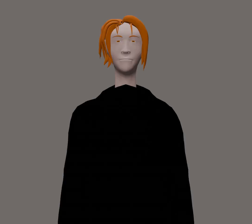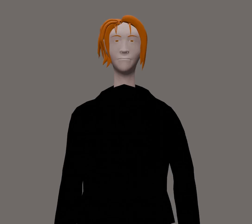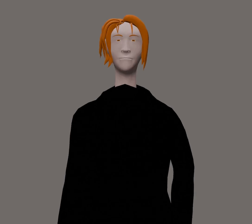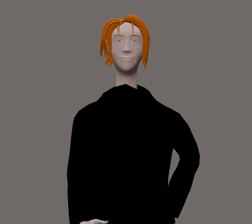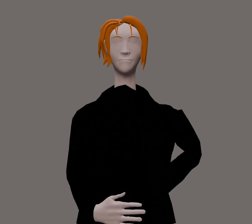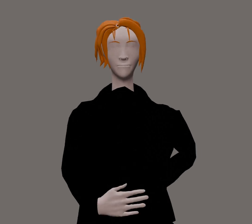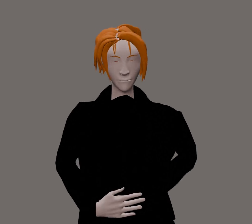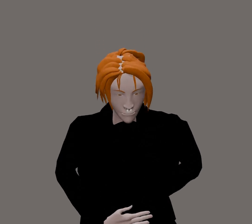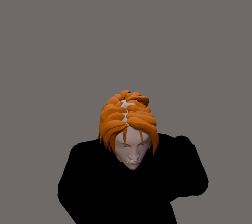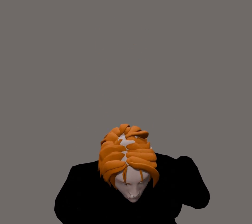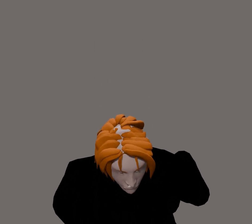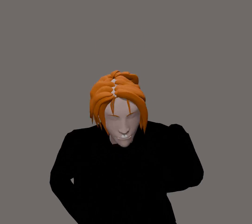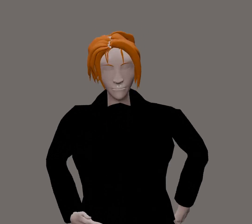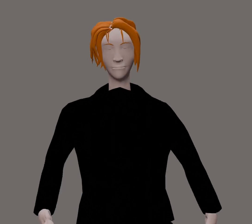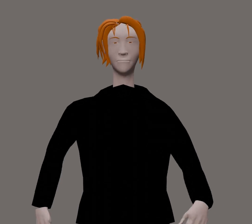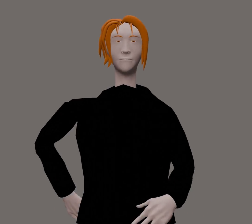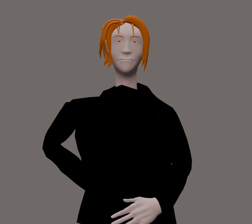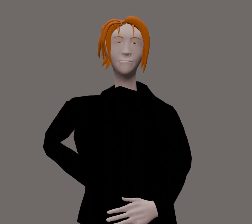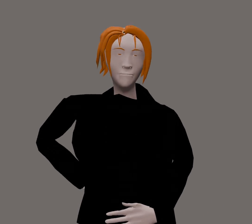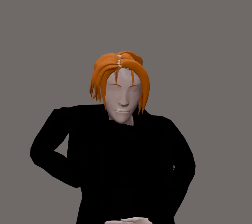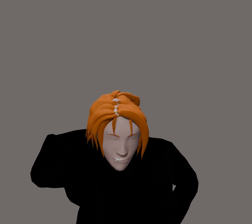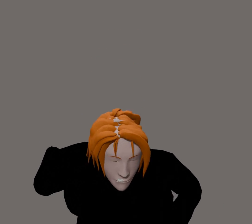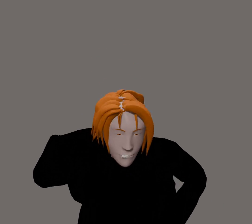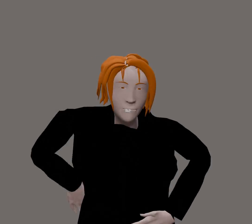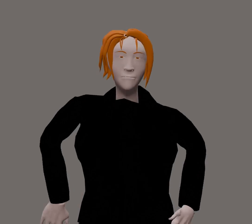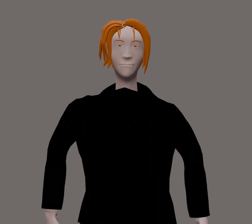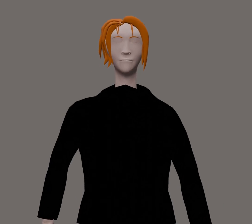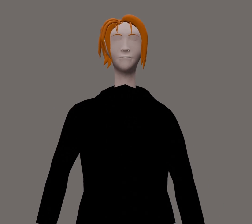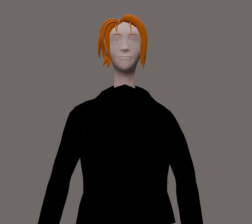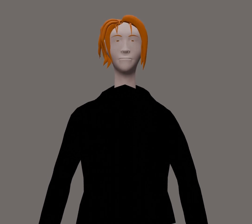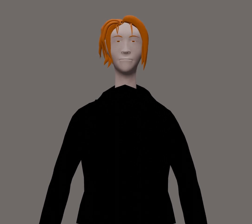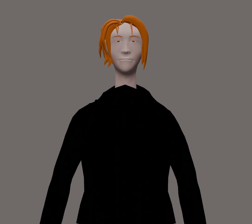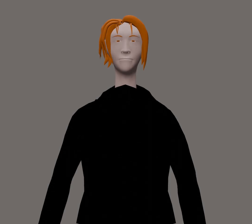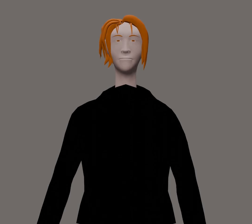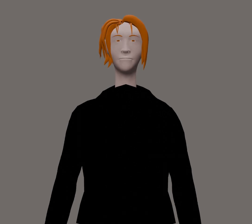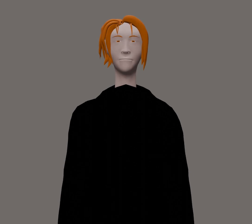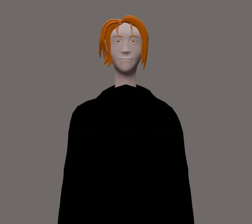Bow Salute